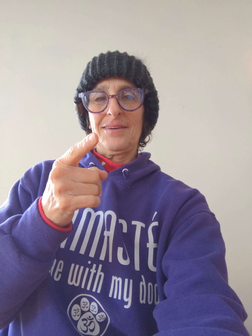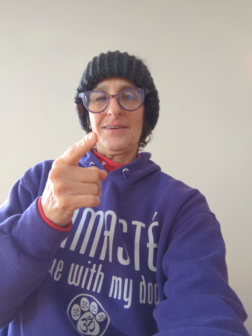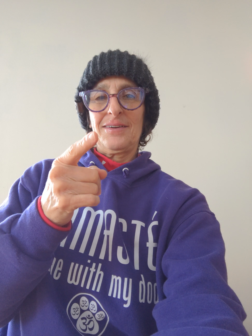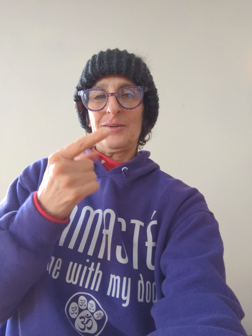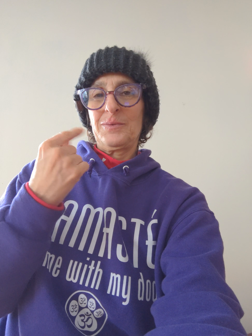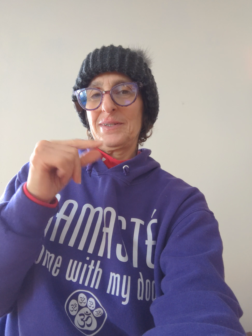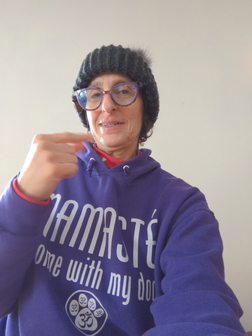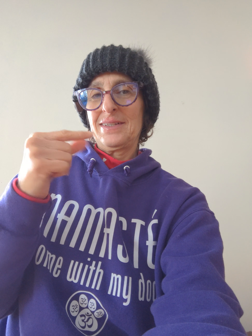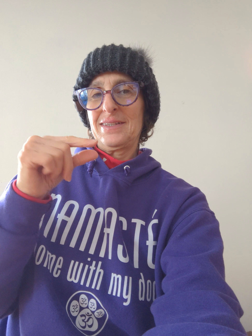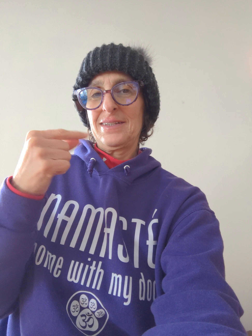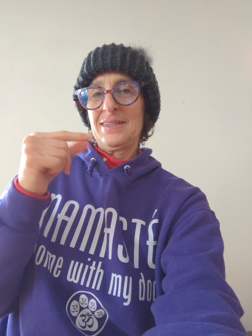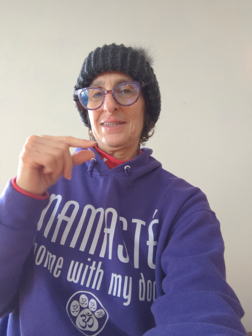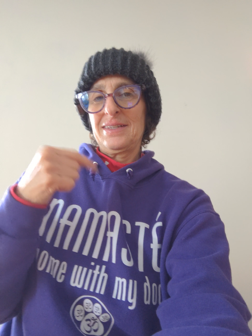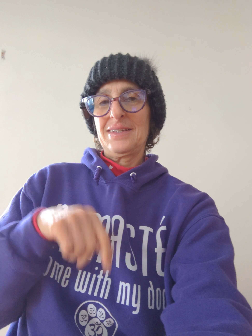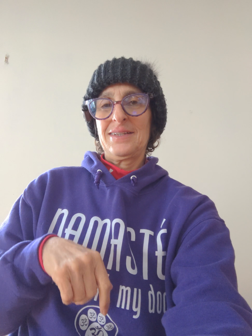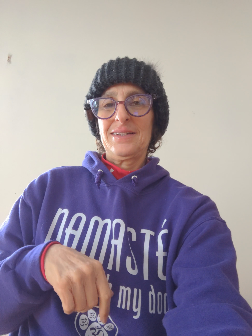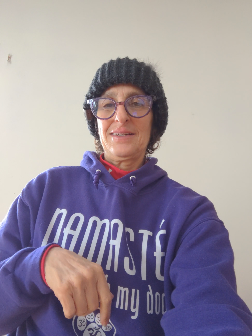green